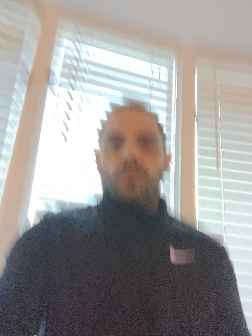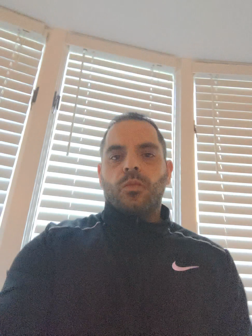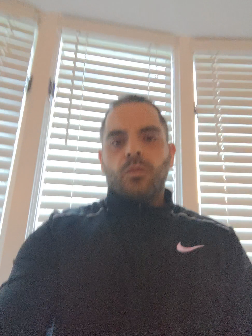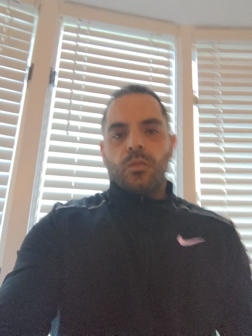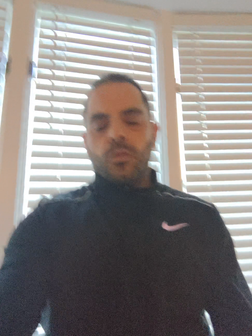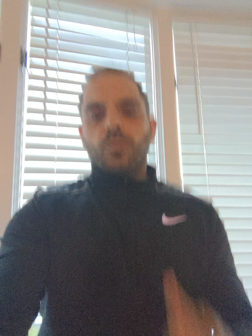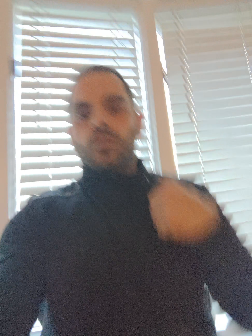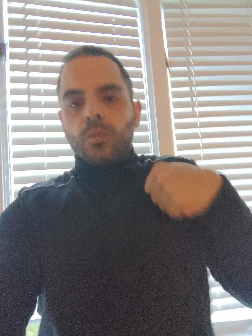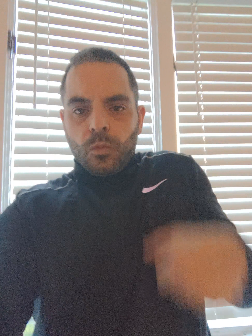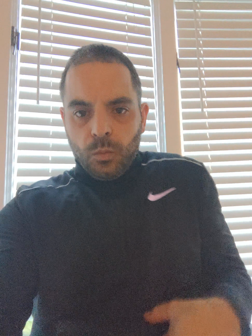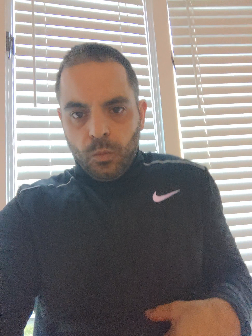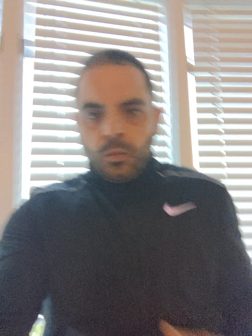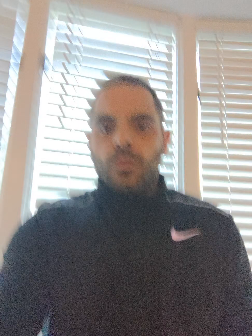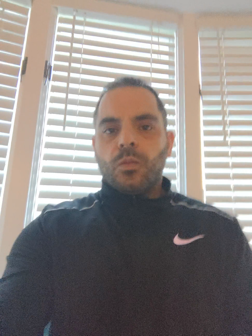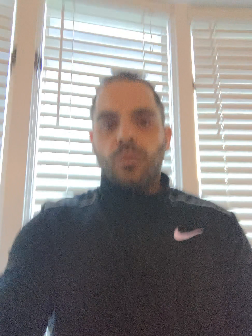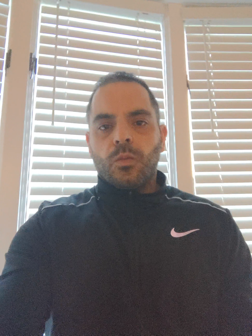jacket